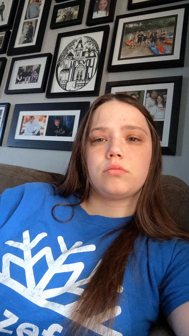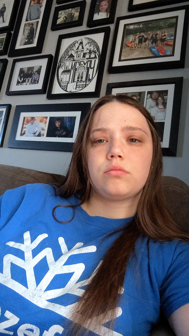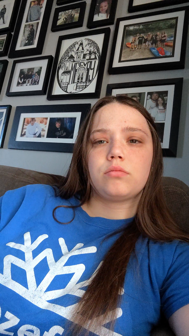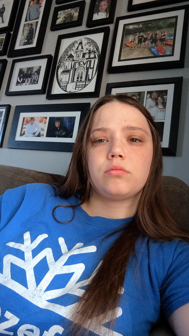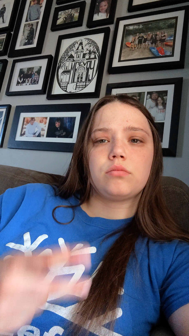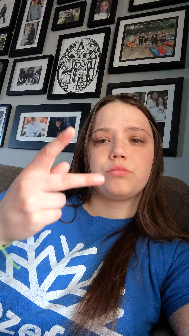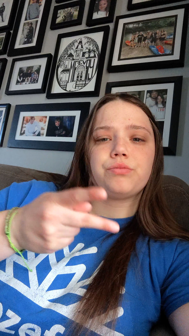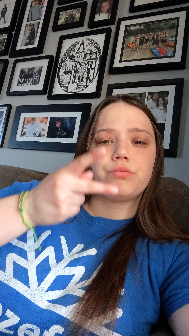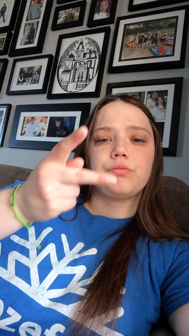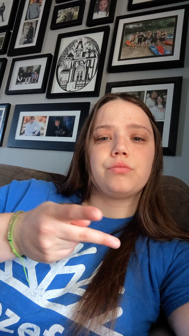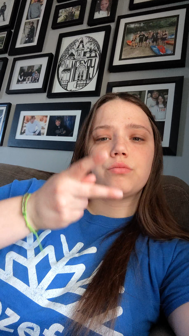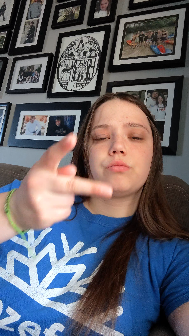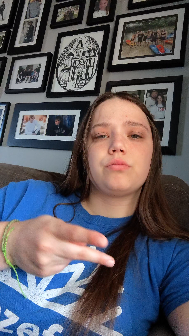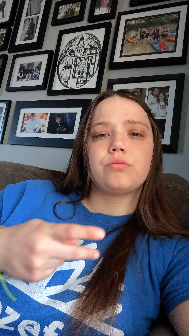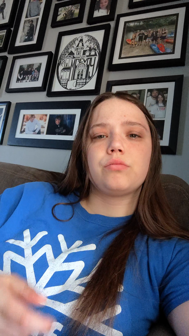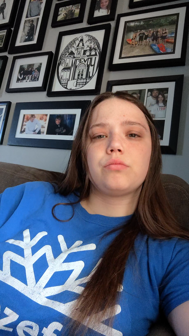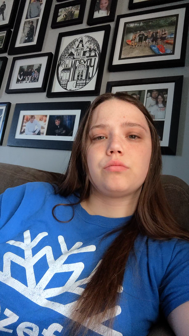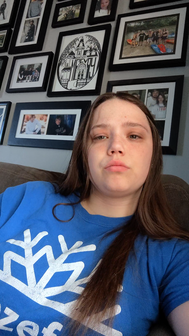careful